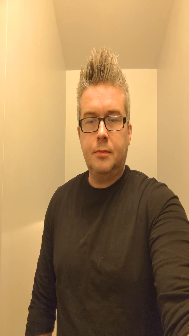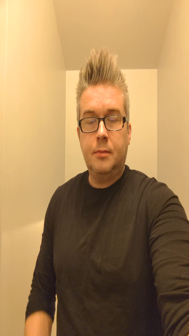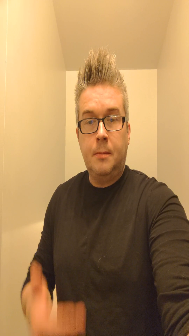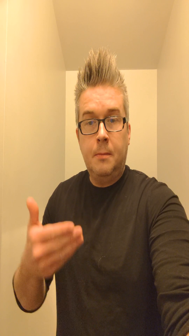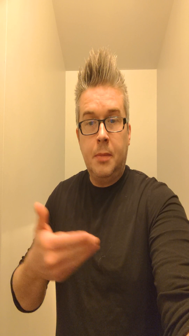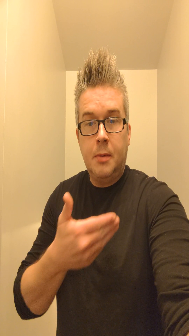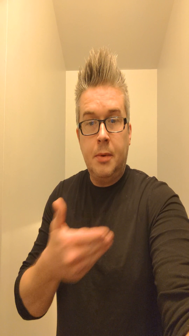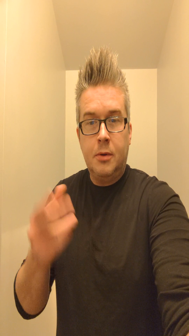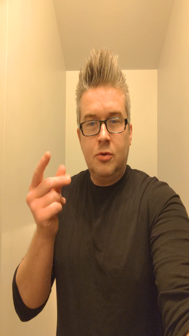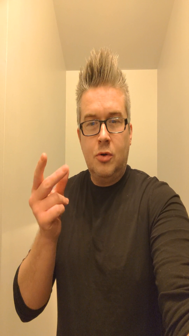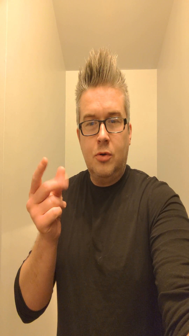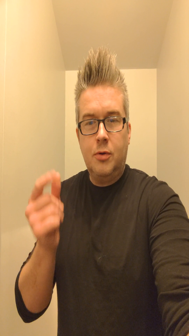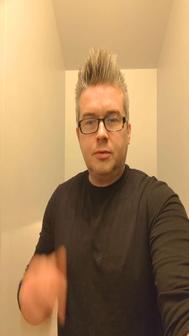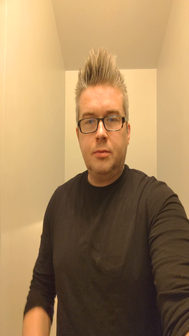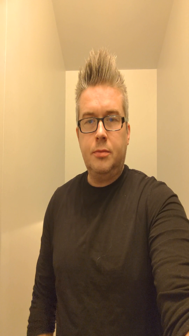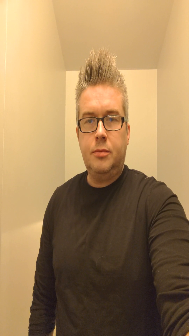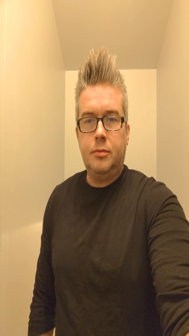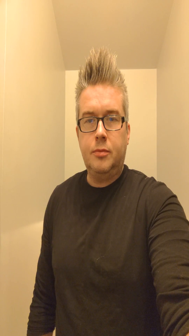puppy